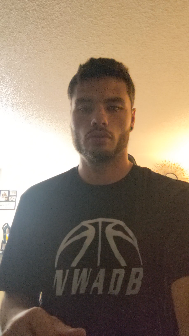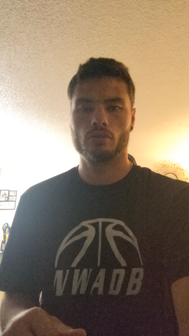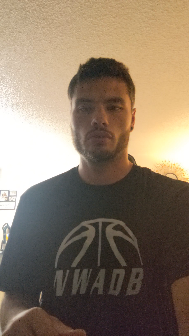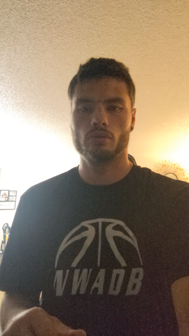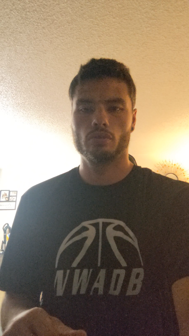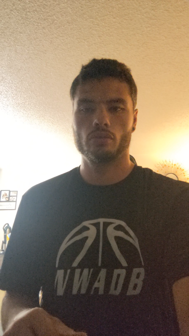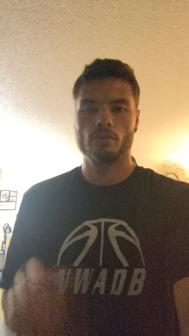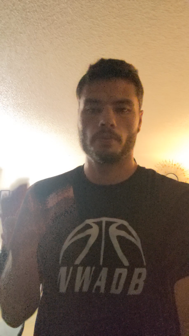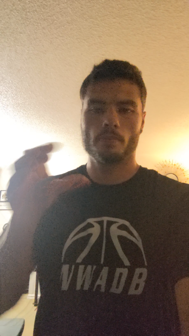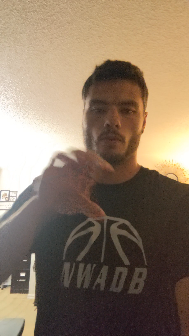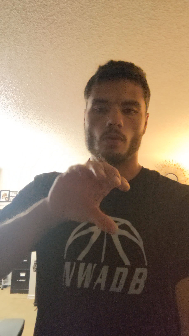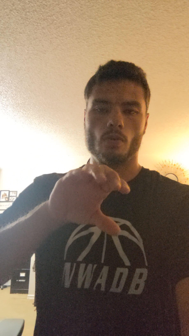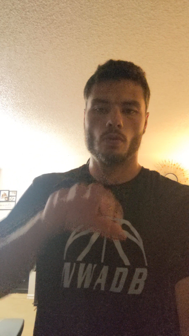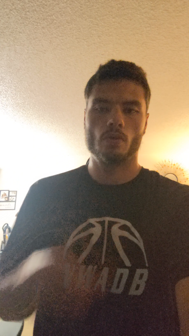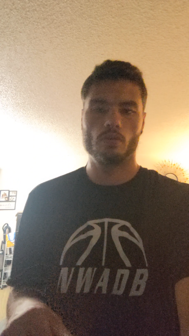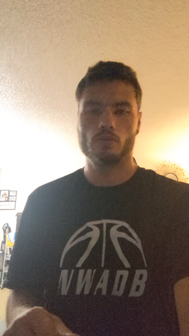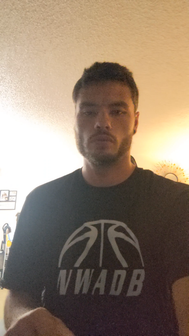pour